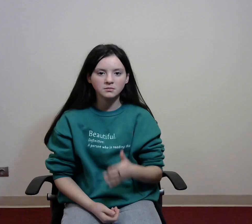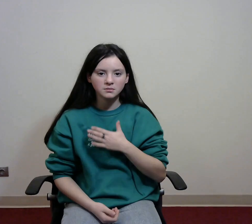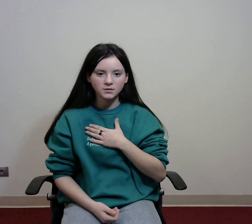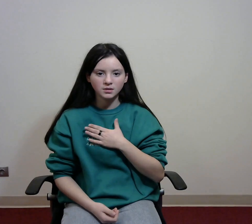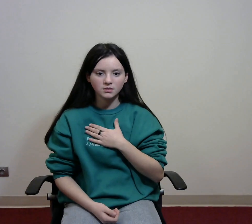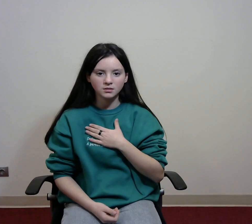mən